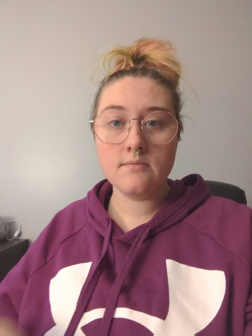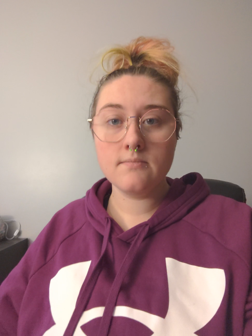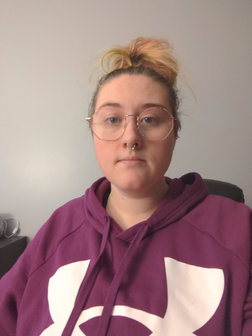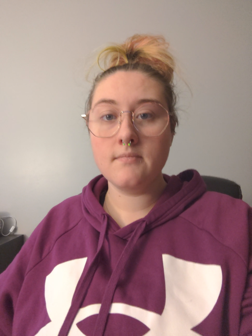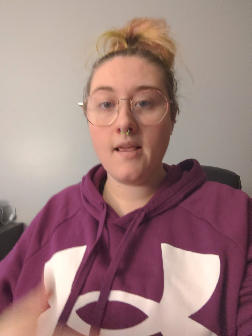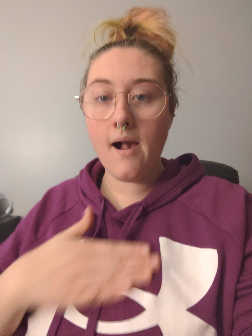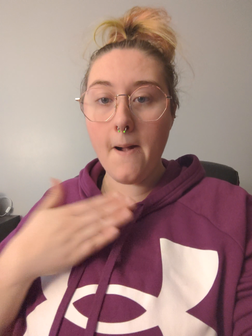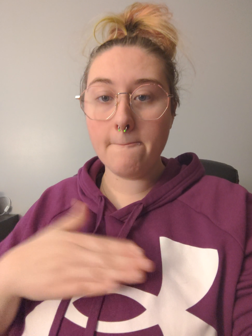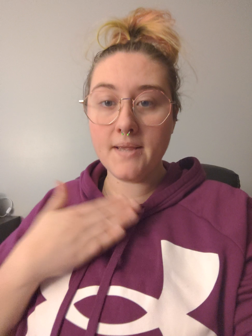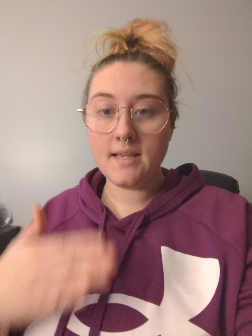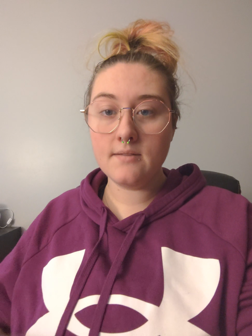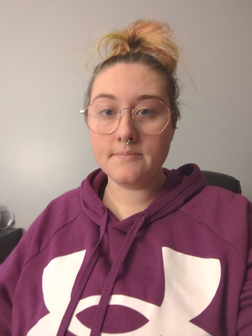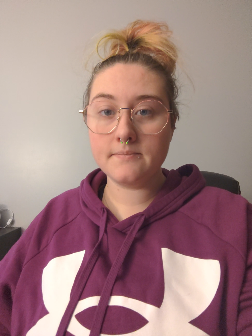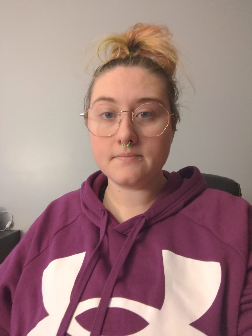happy